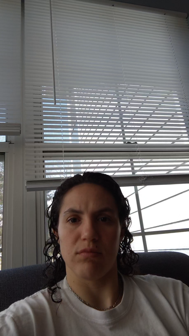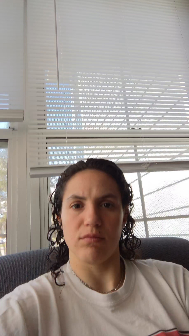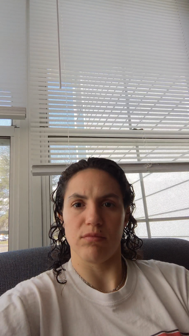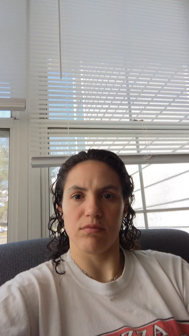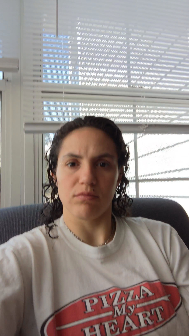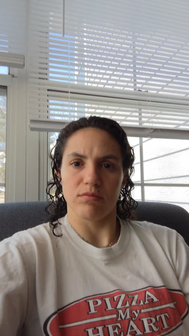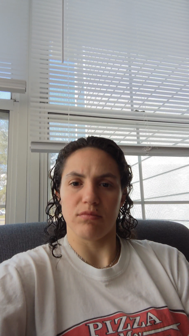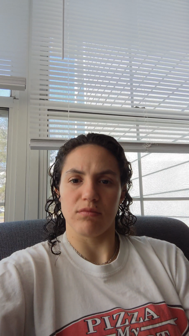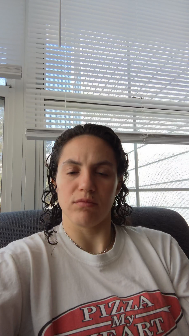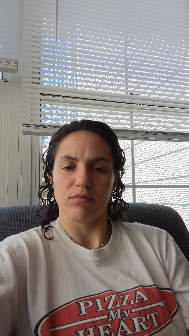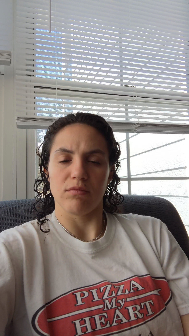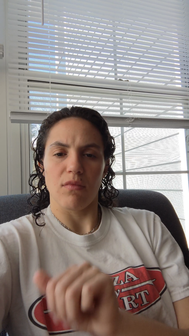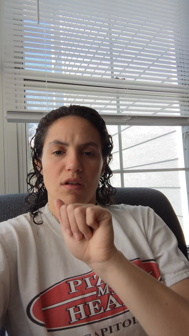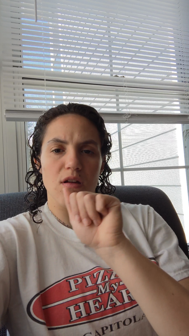a